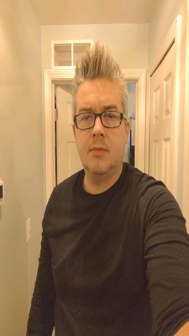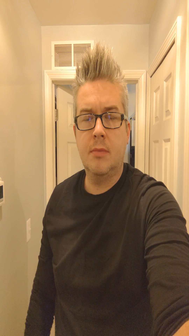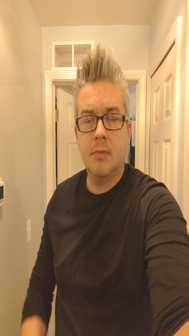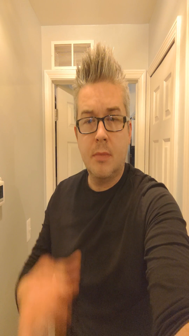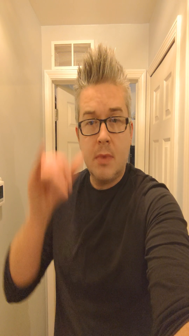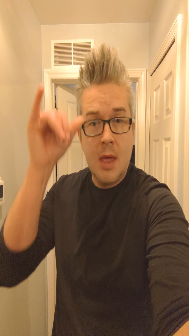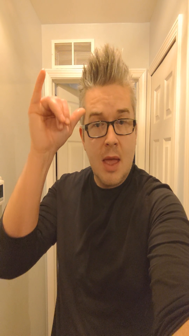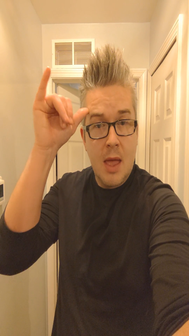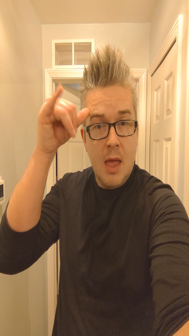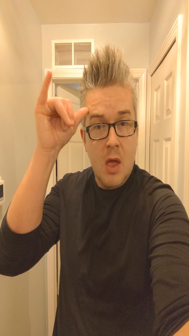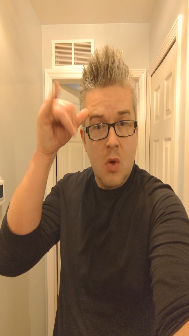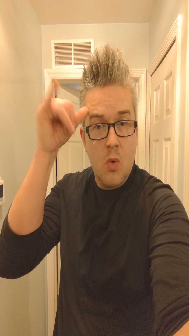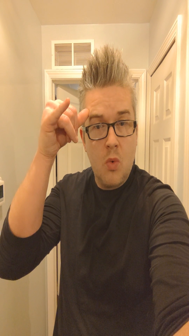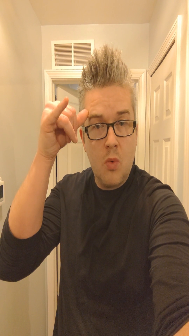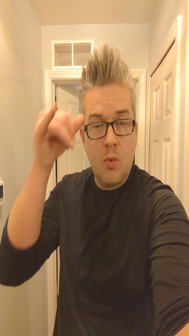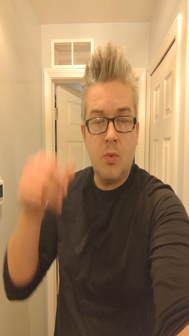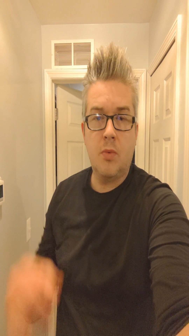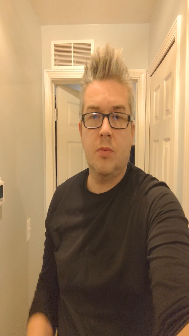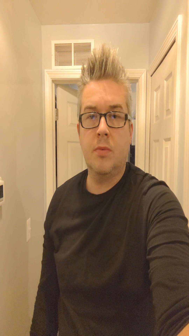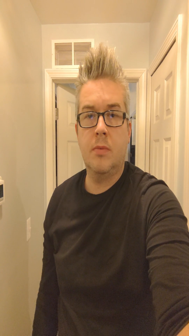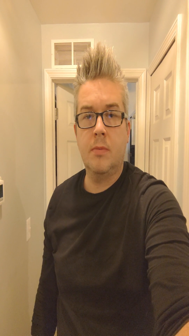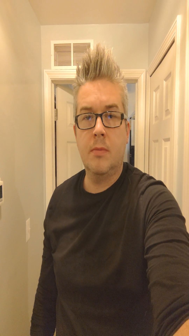cow